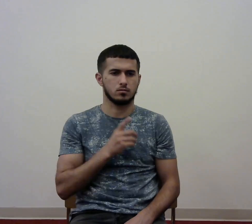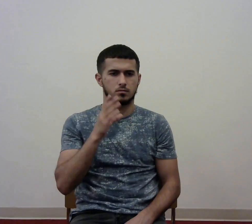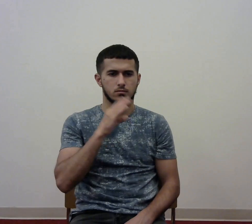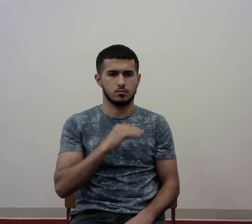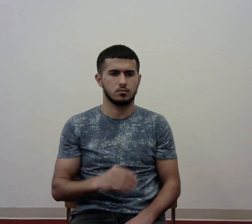bilmək